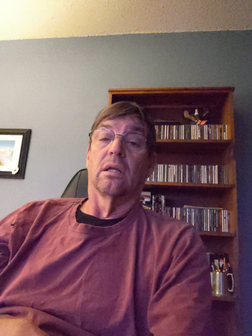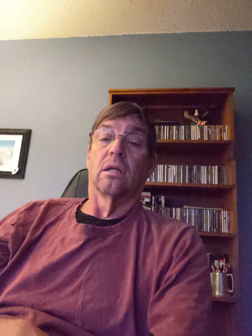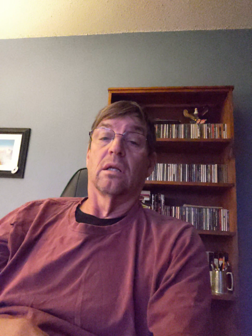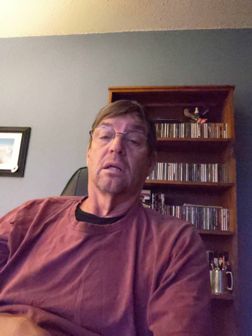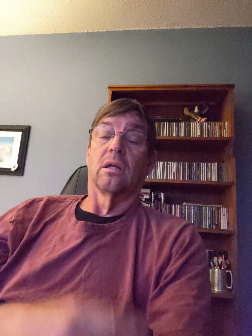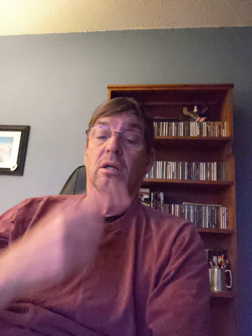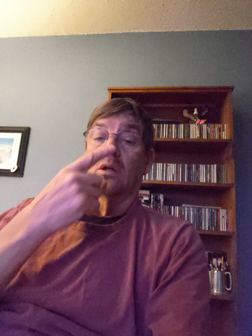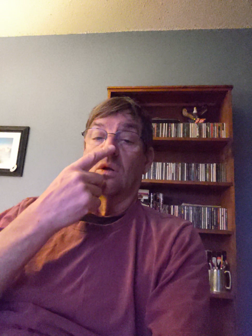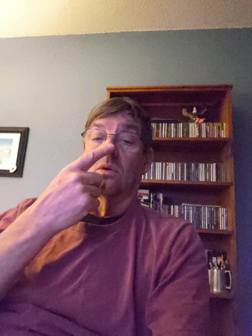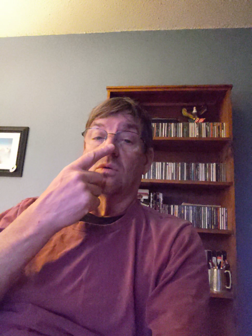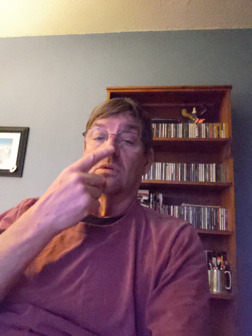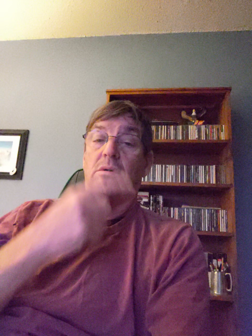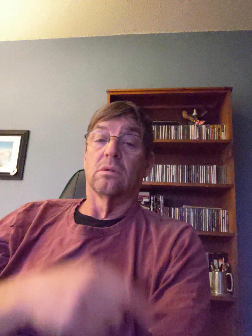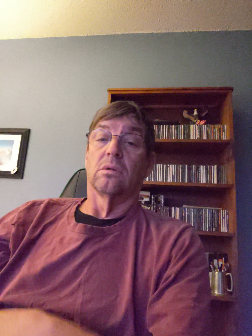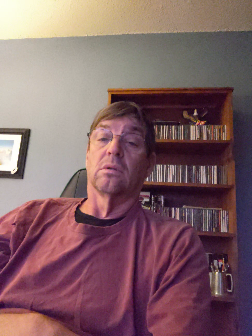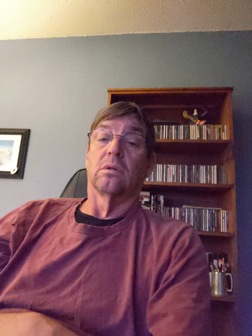nose